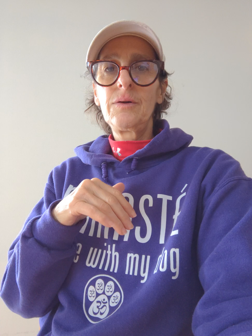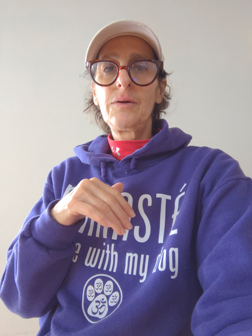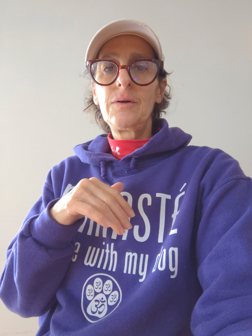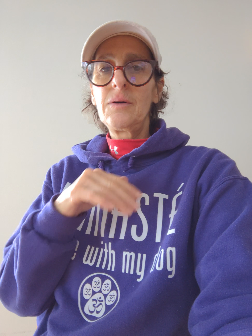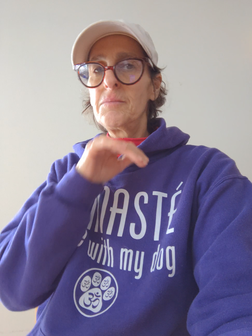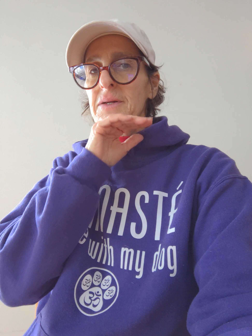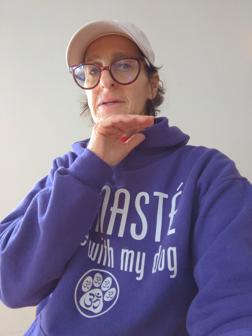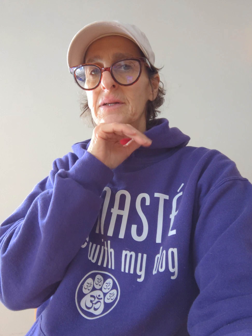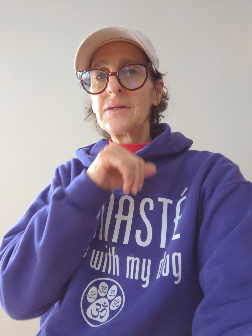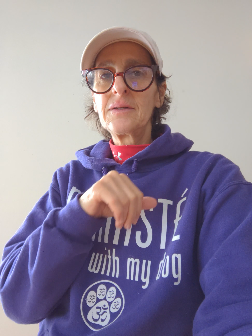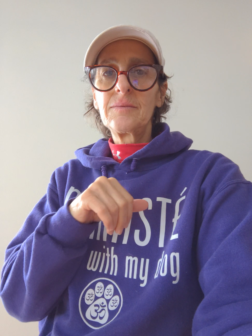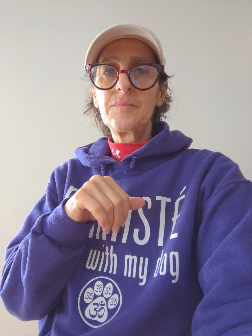pig